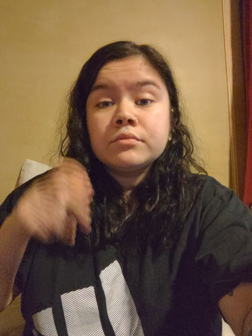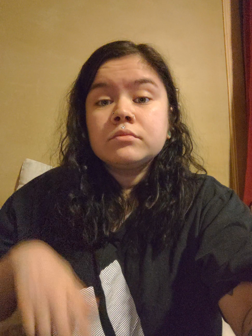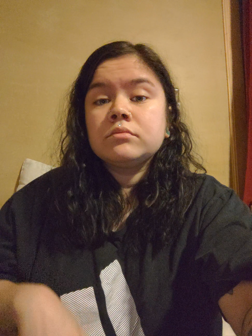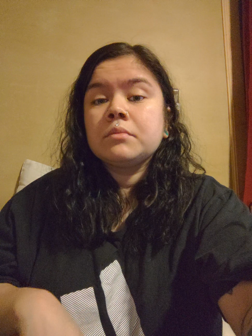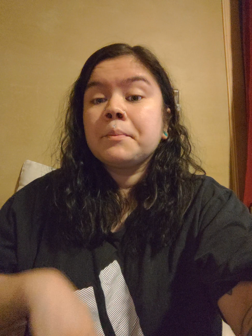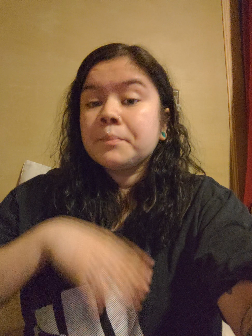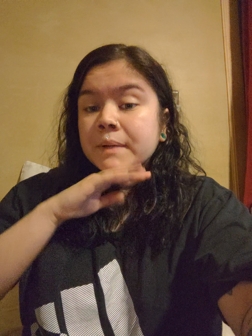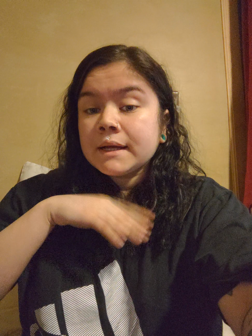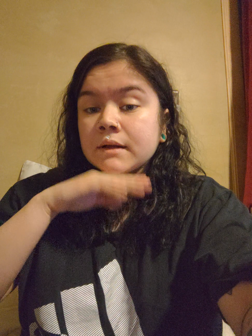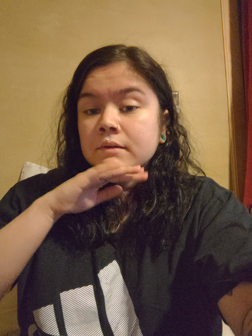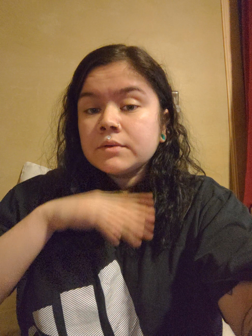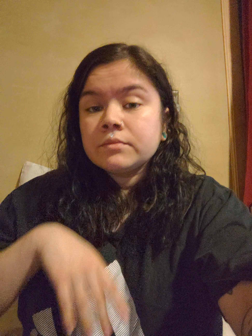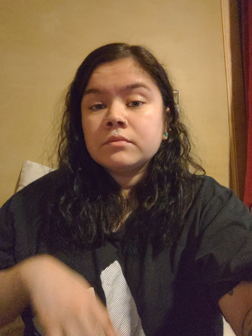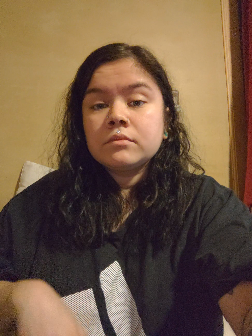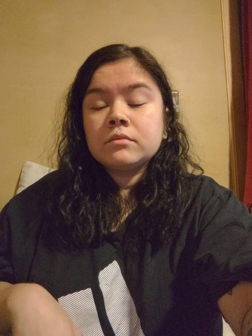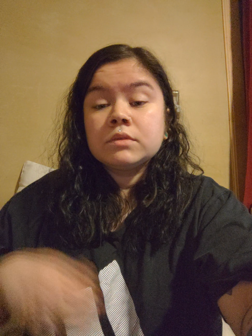pig